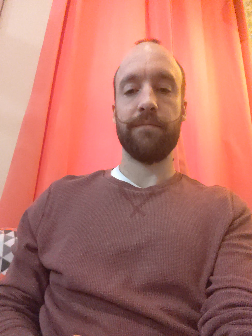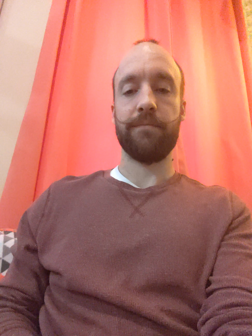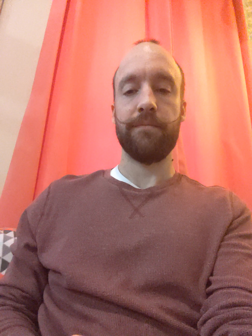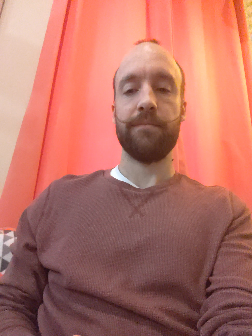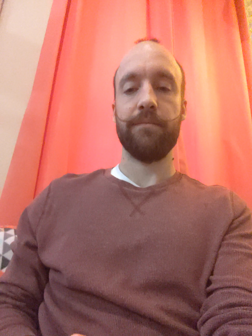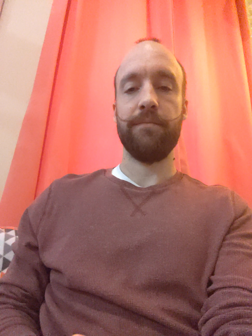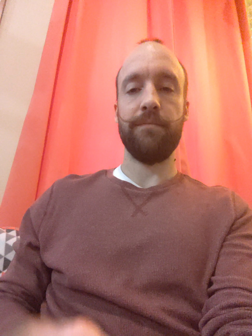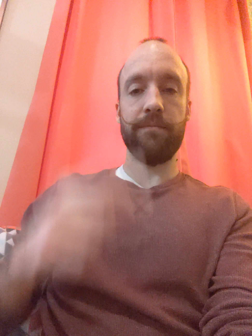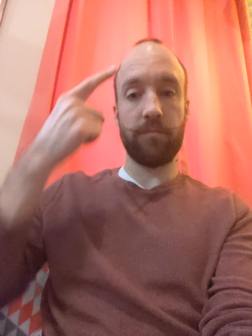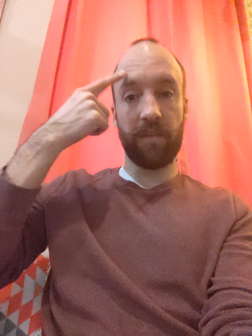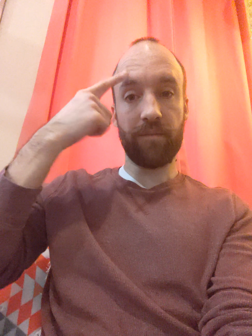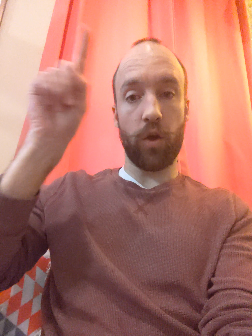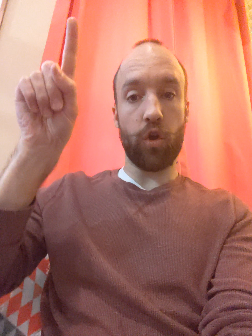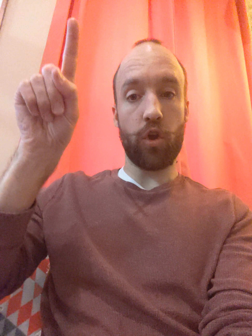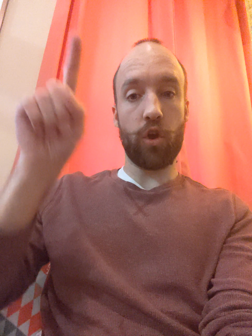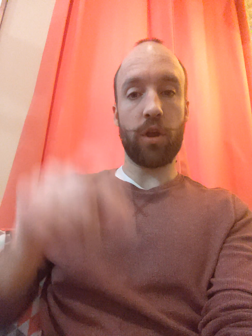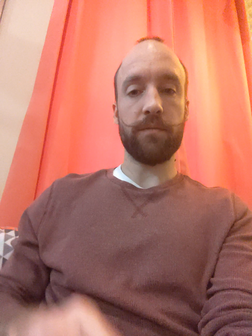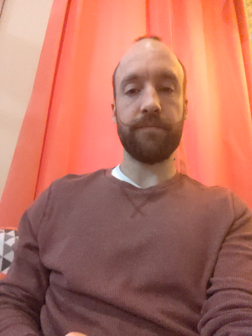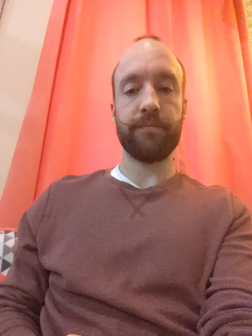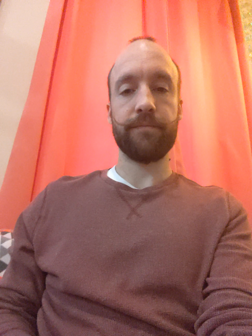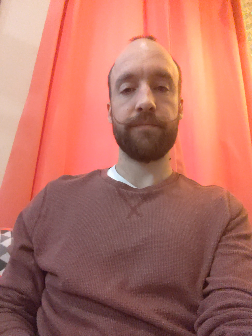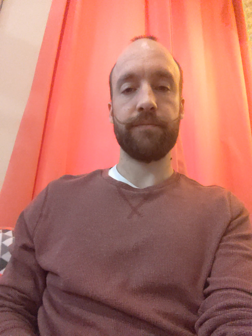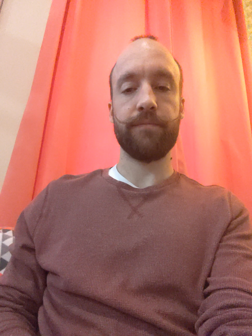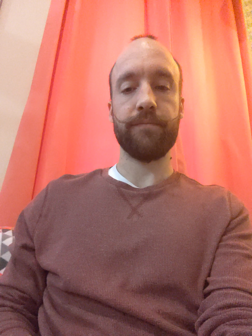for